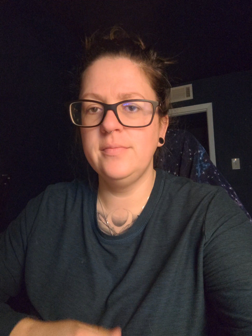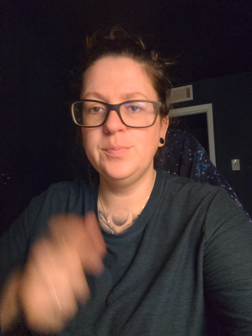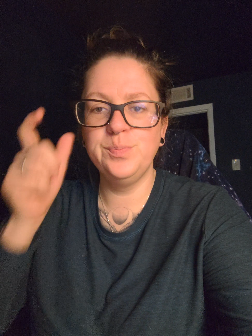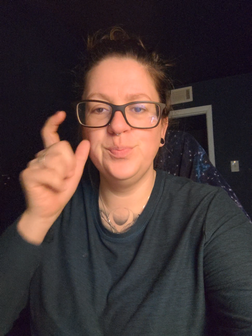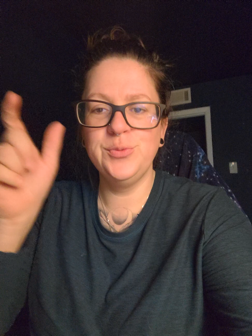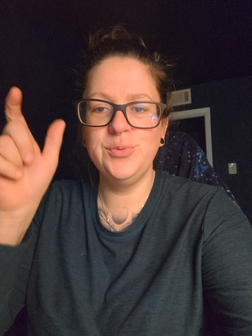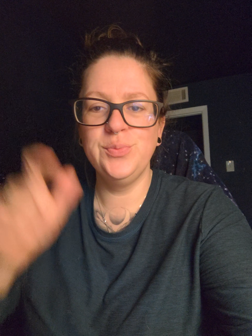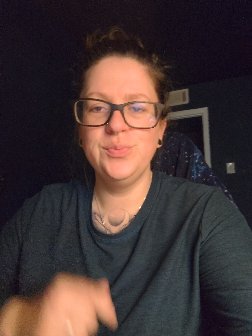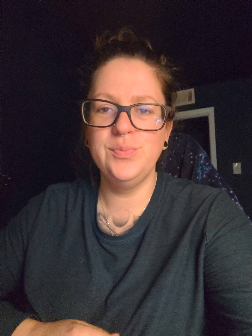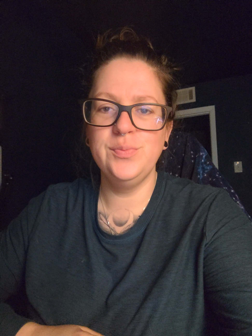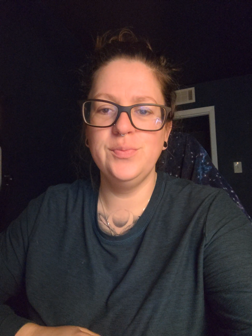moon